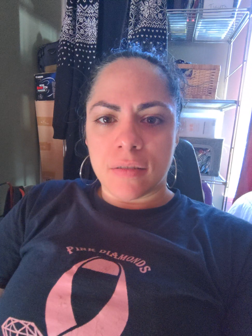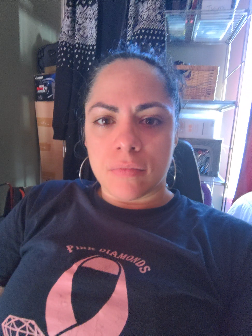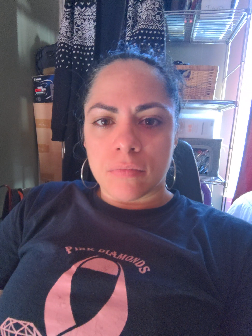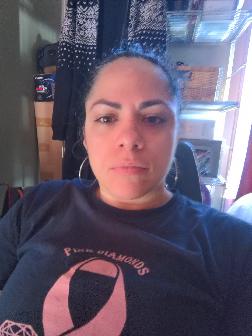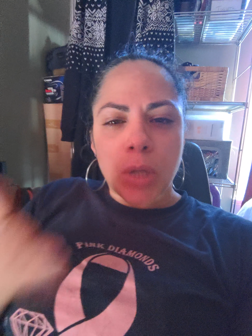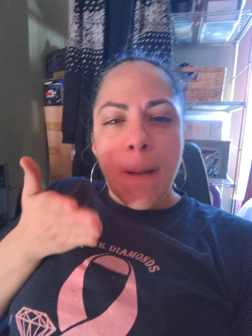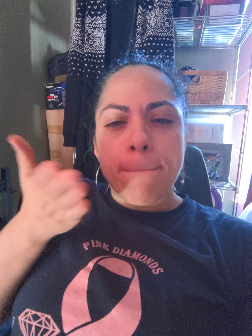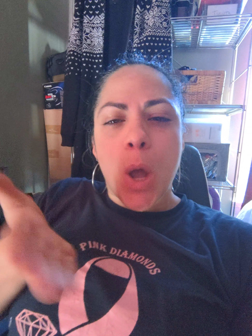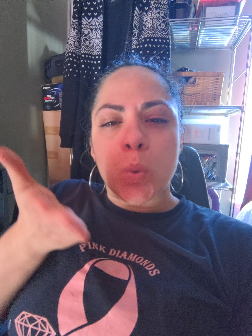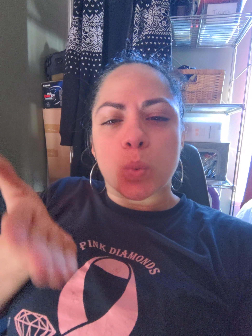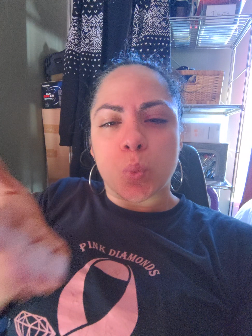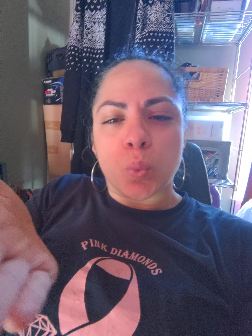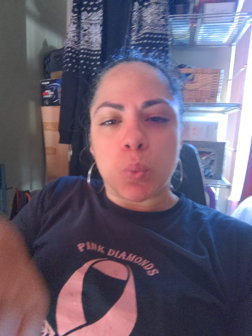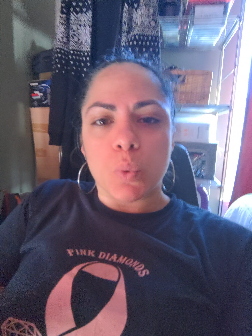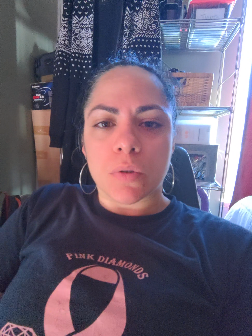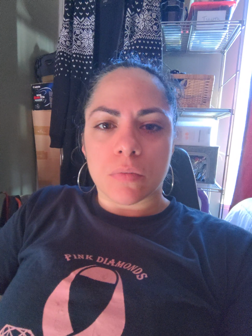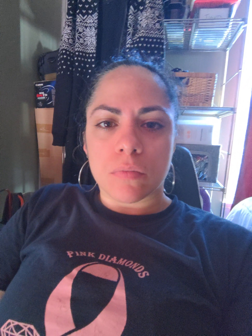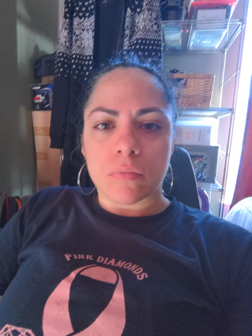boat